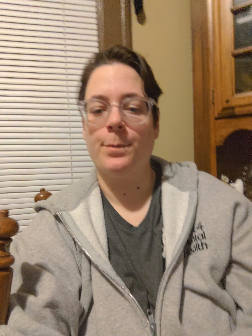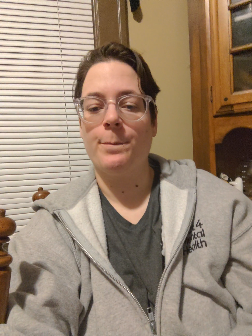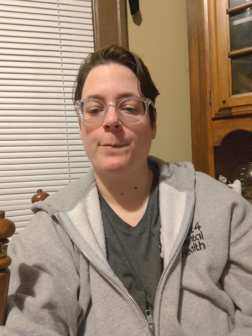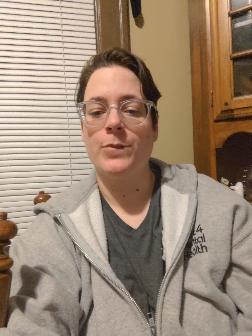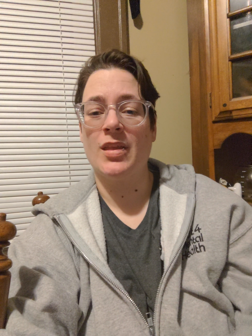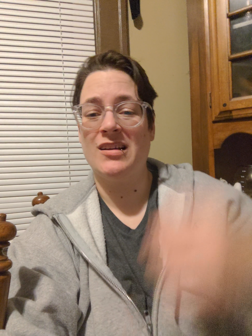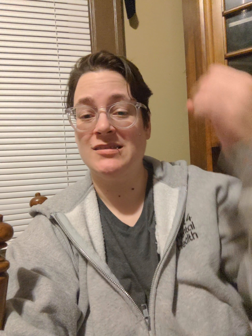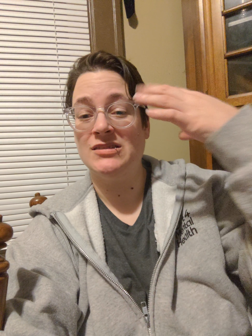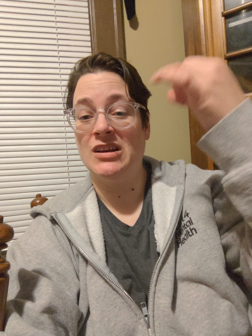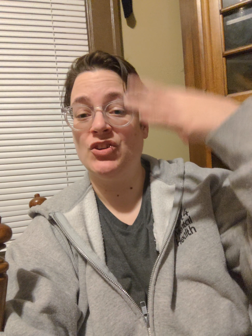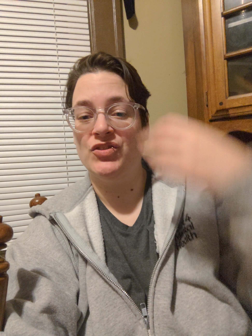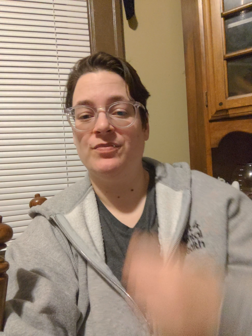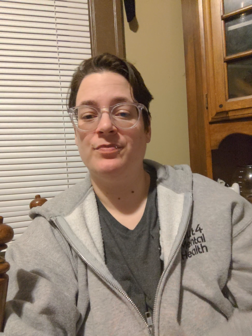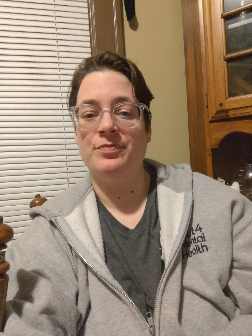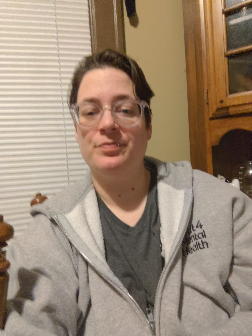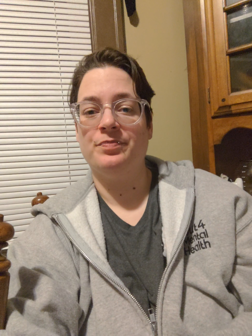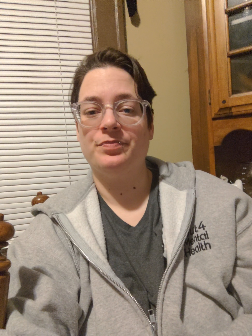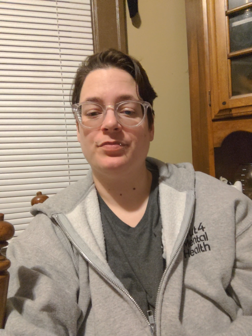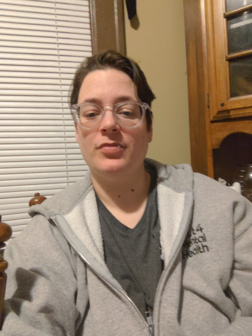shower